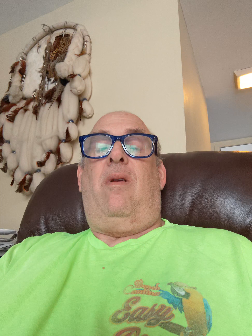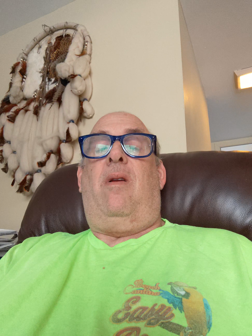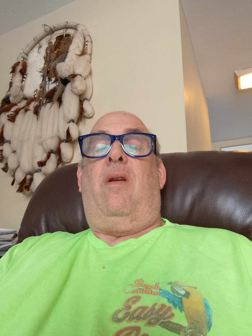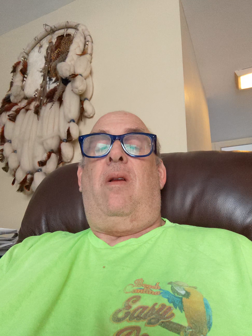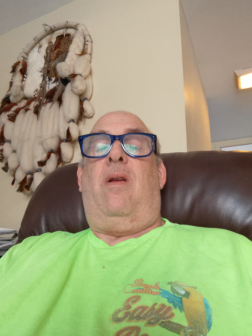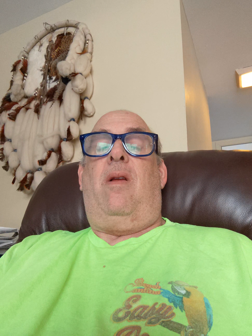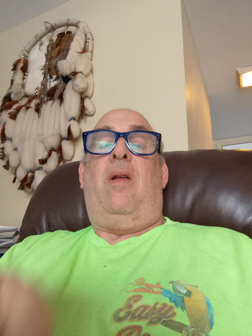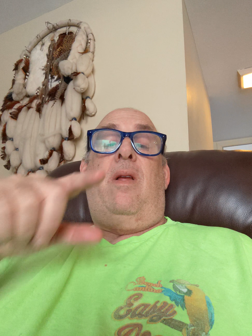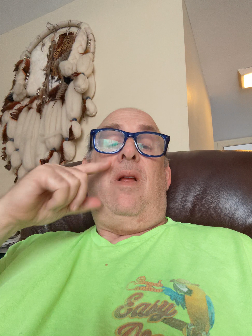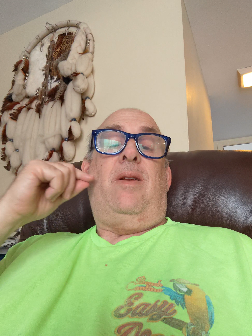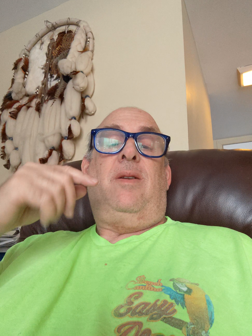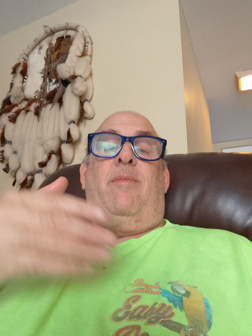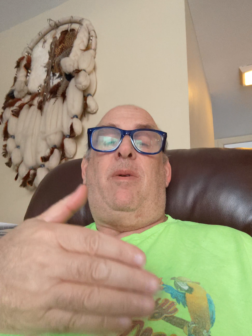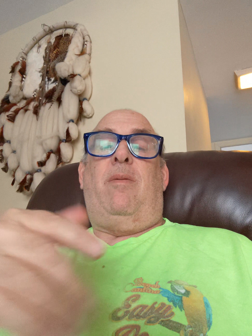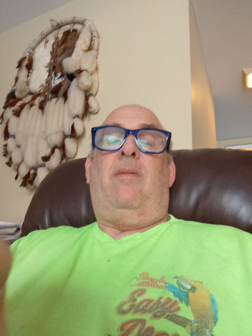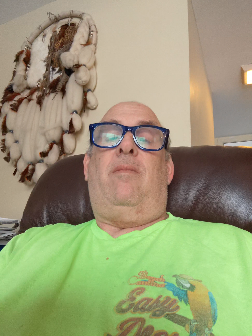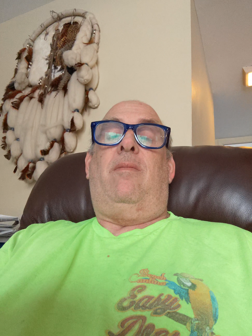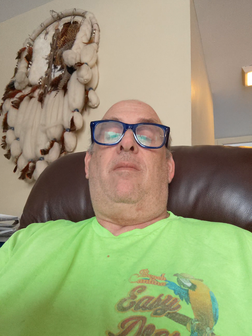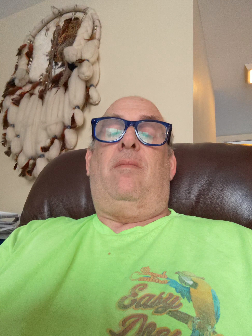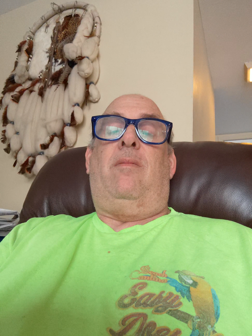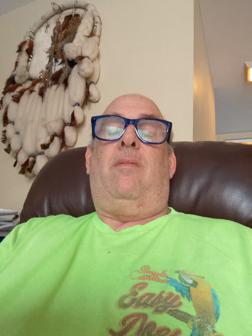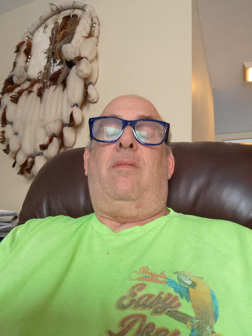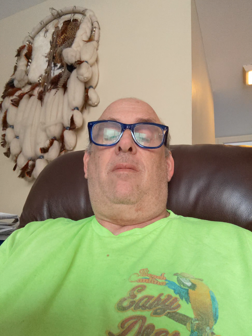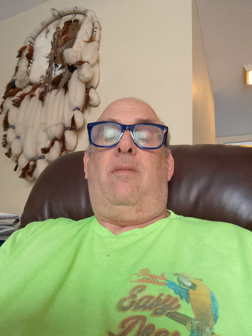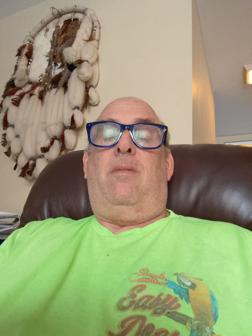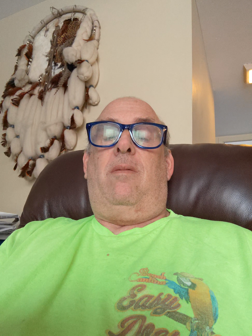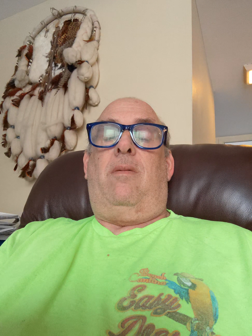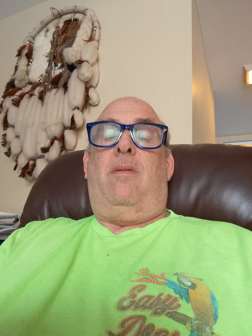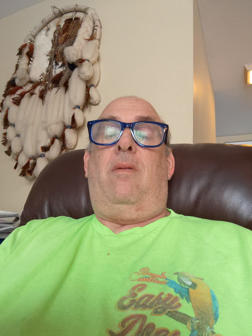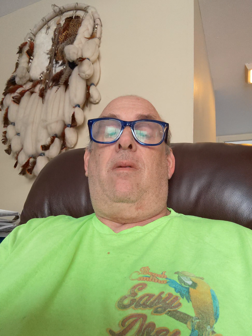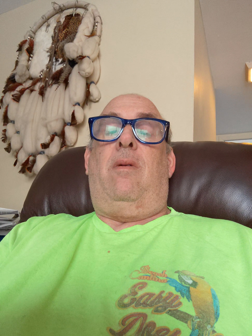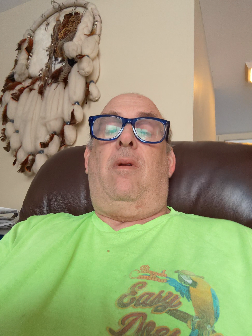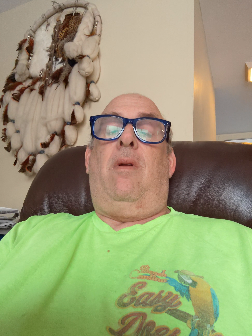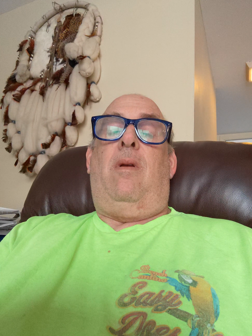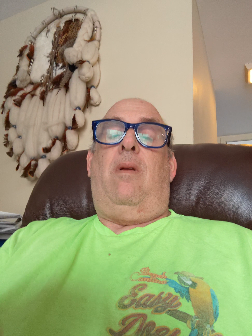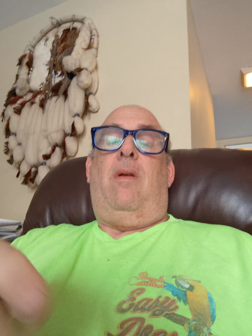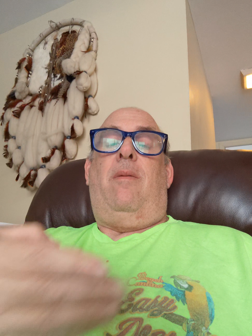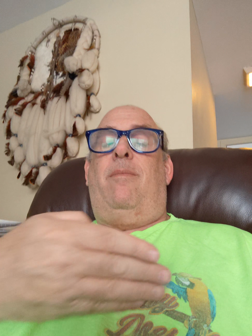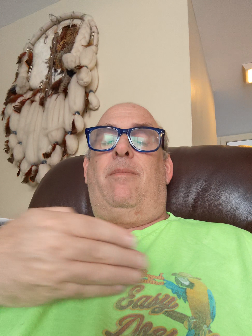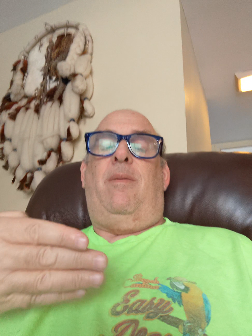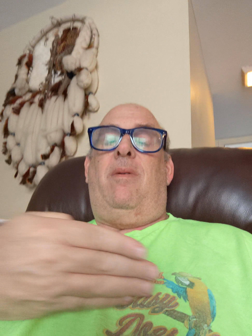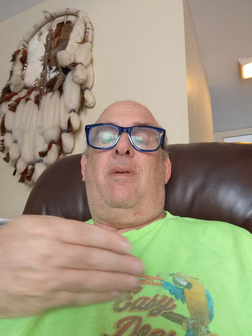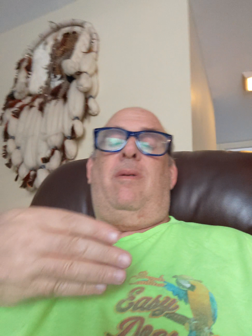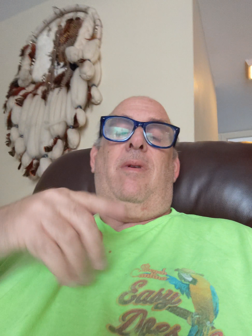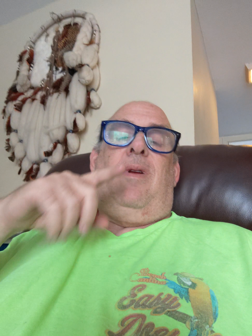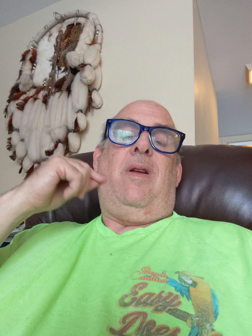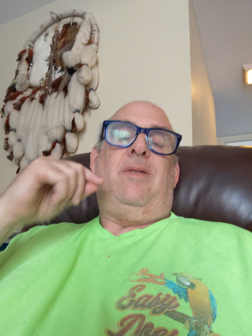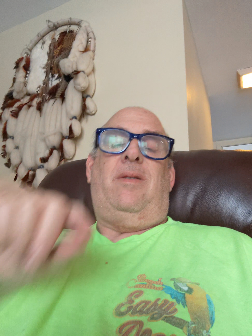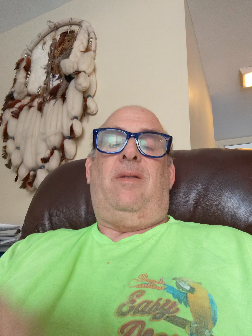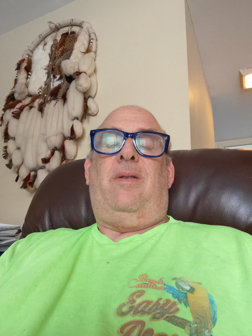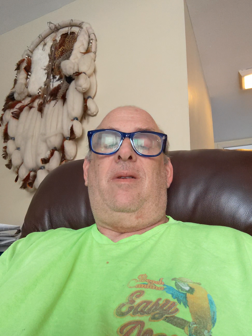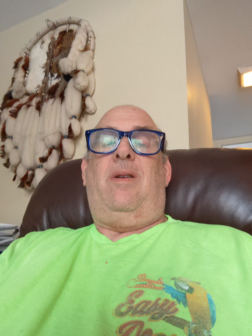kitty